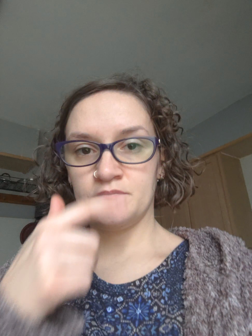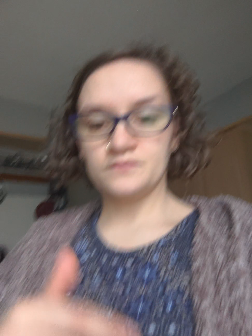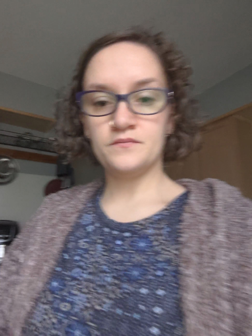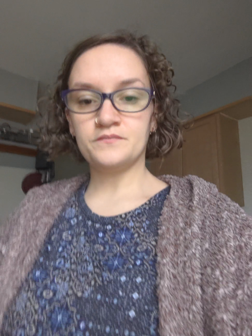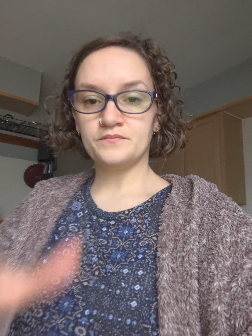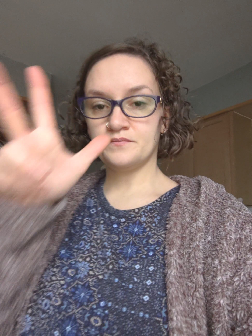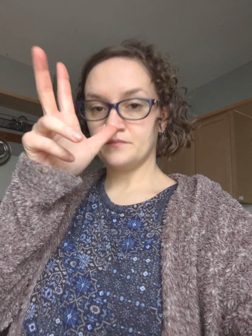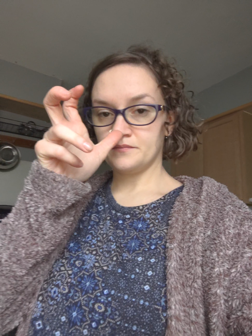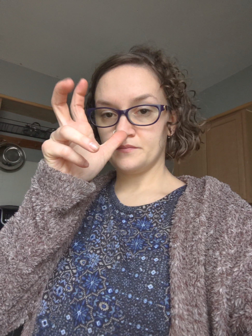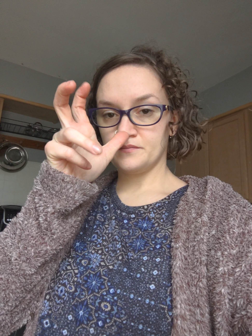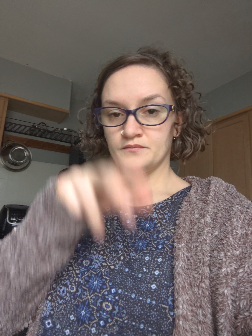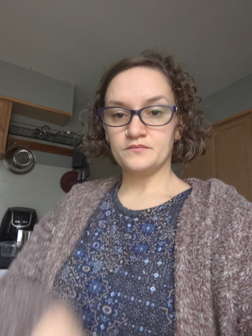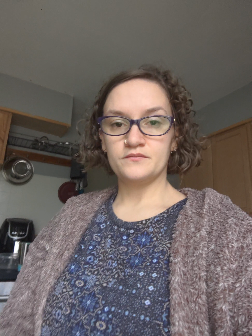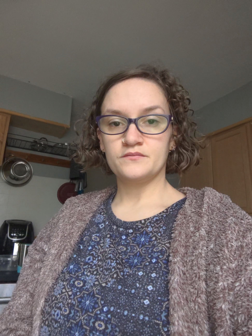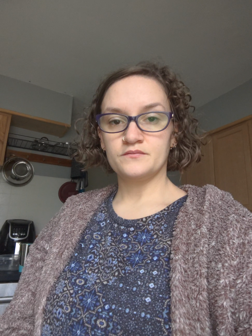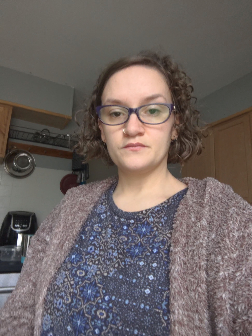bug